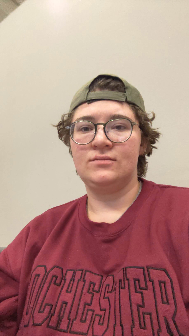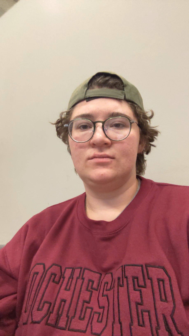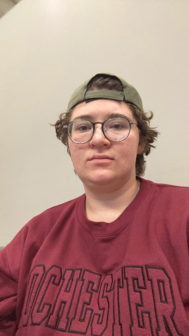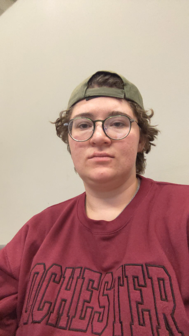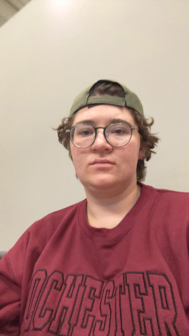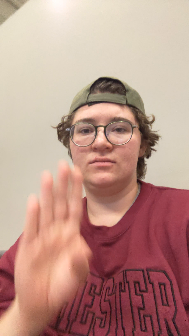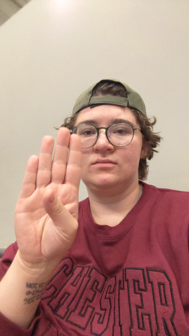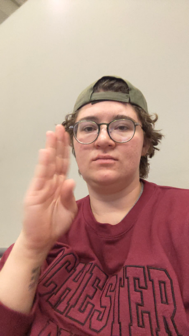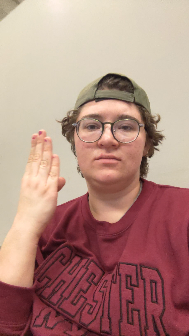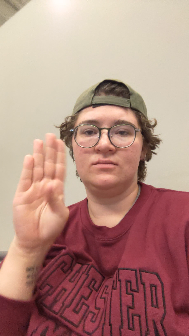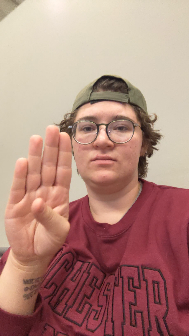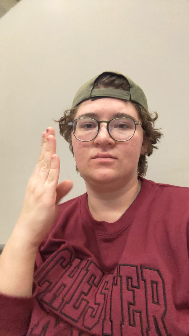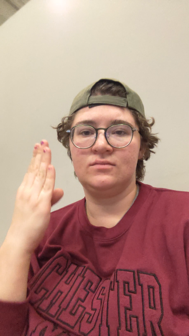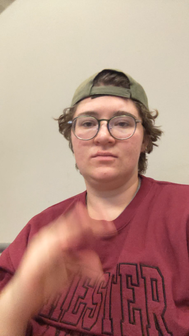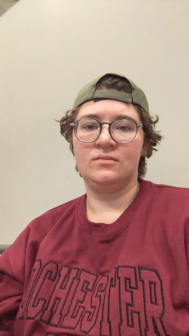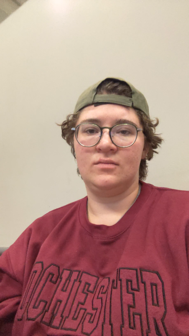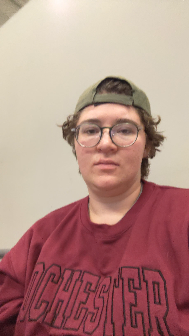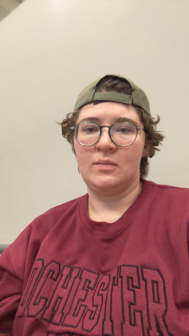door